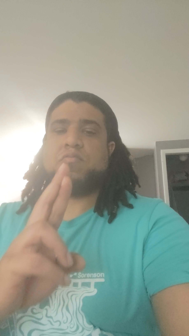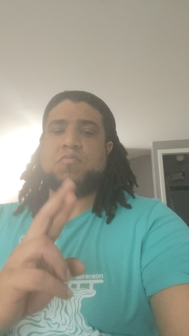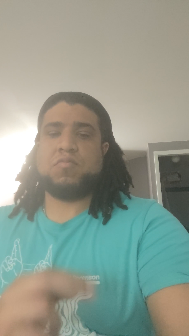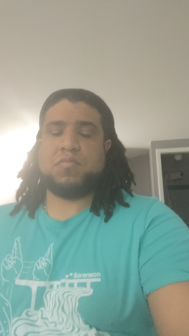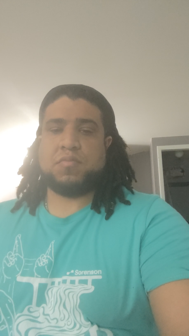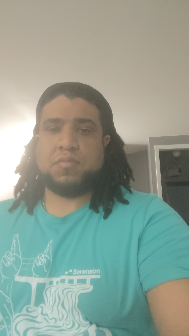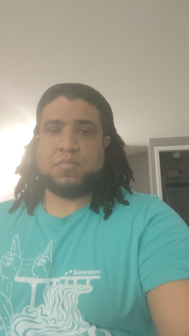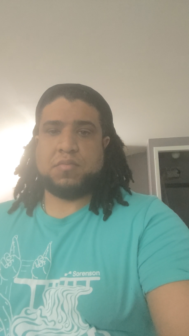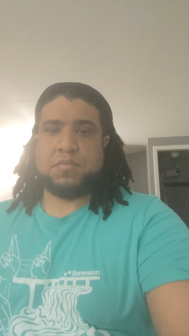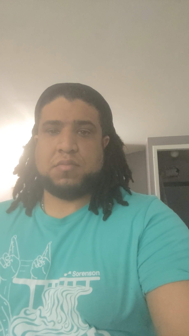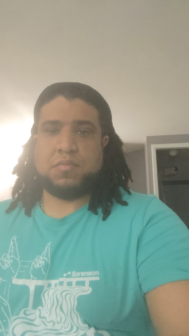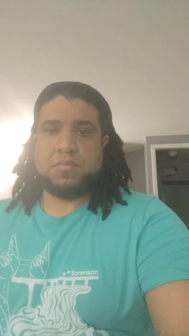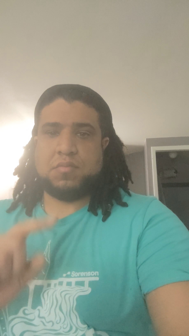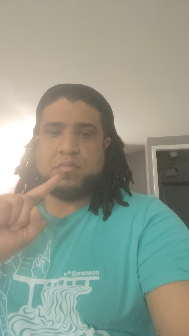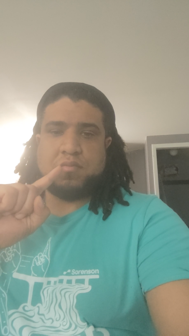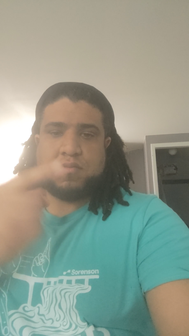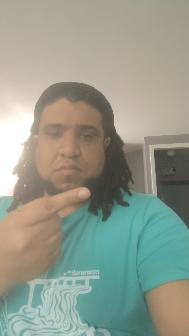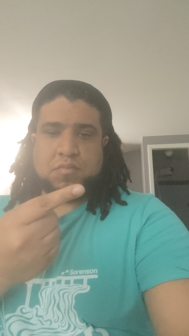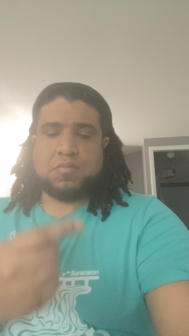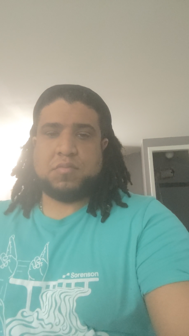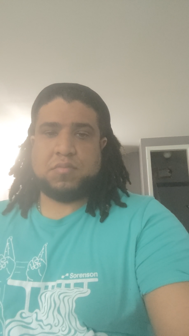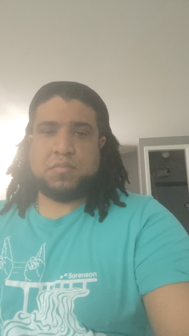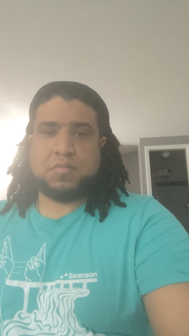hurt